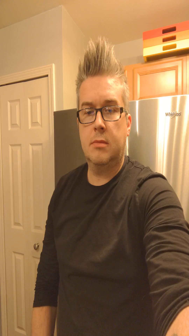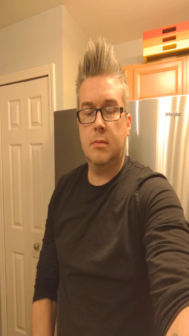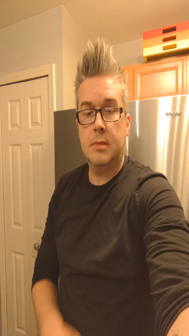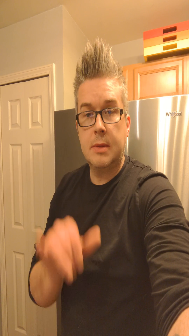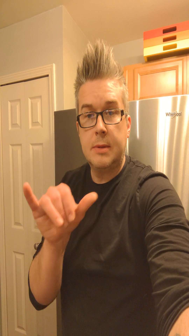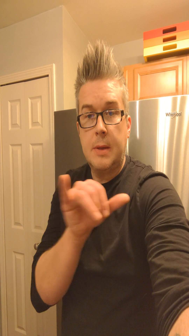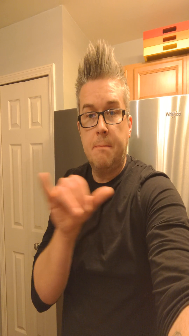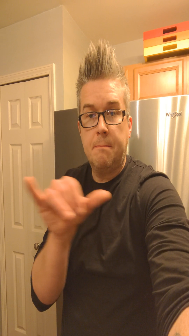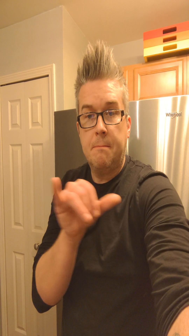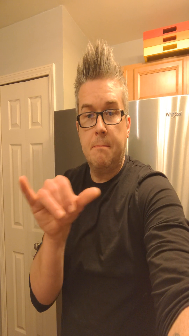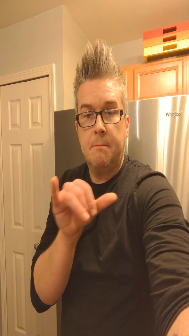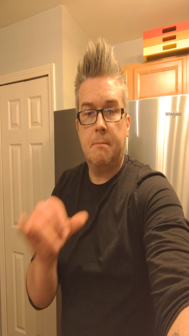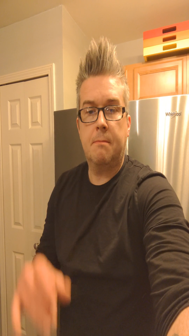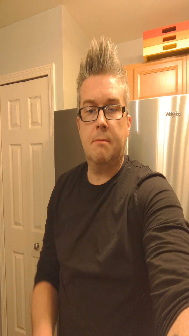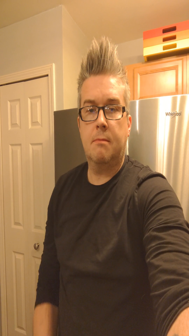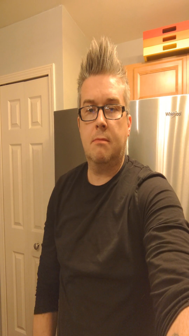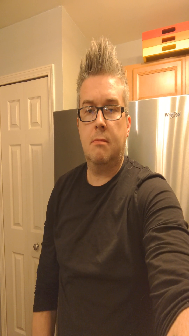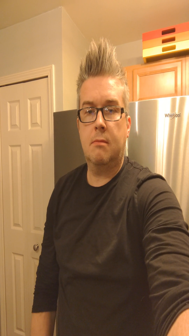same